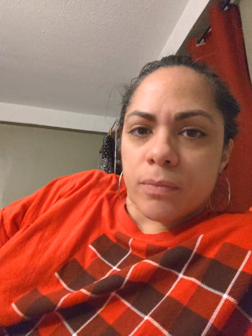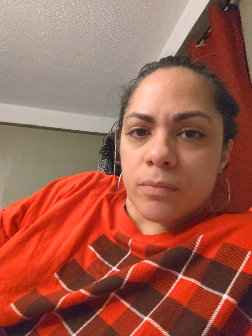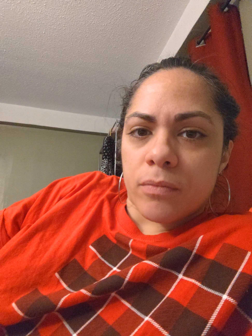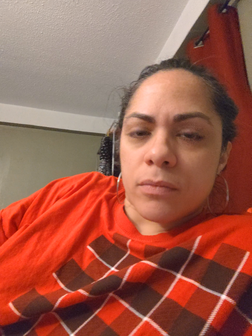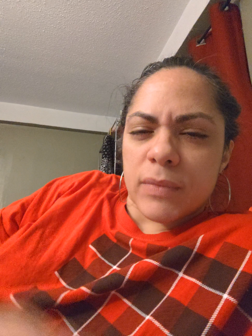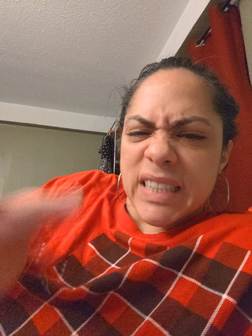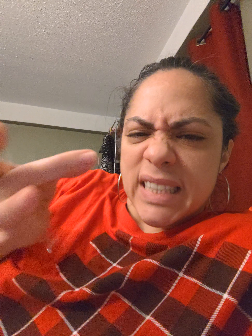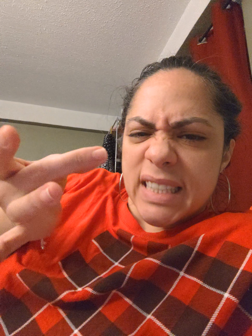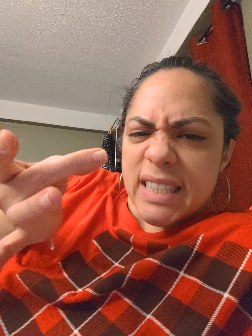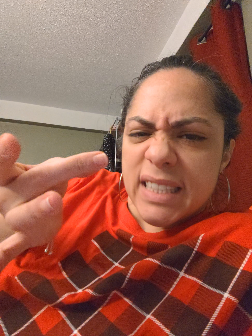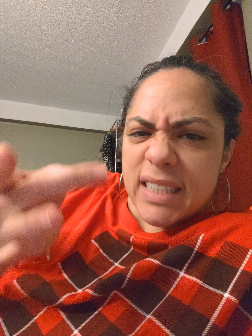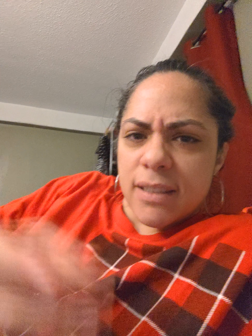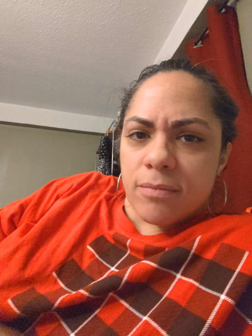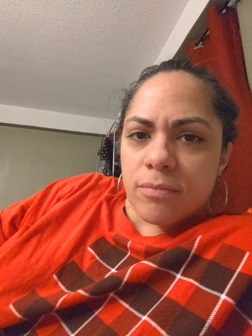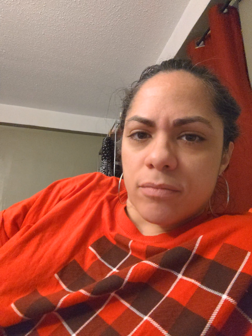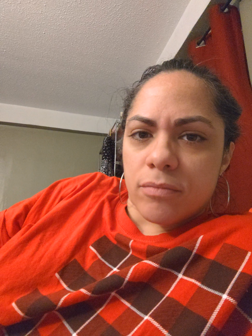sticky